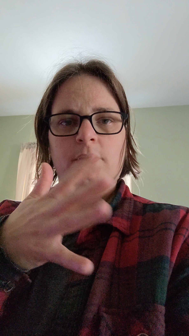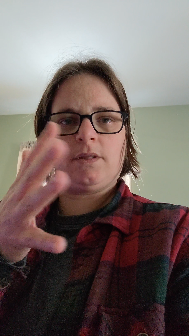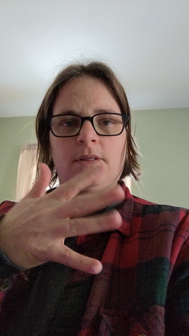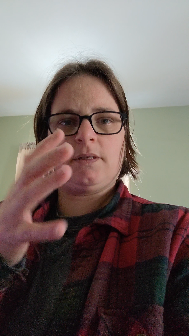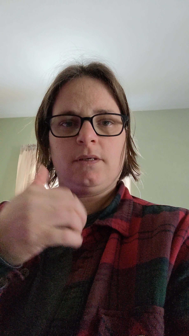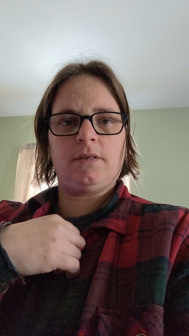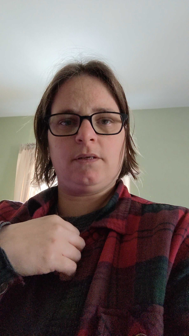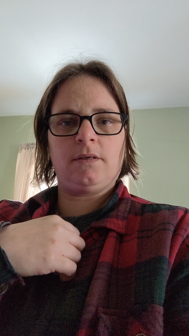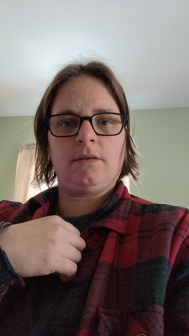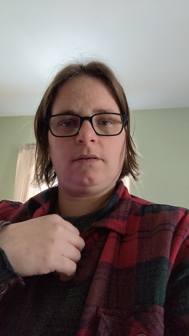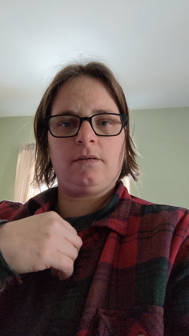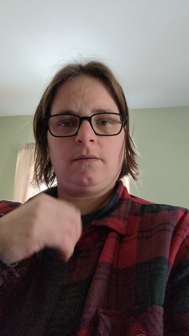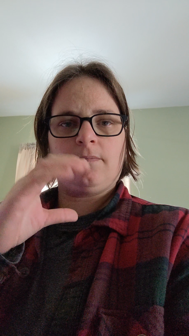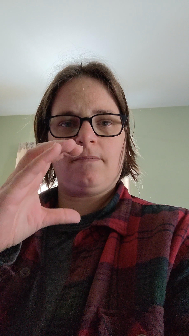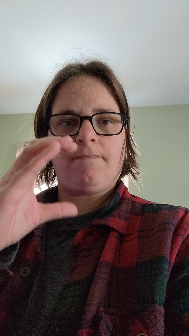bus